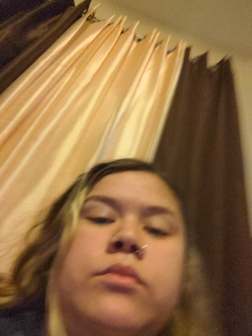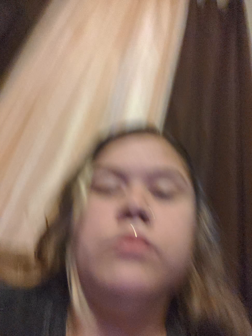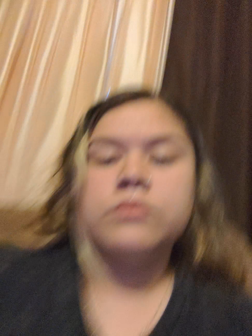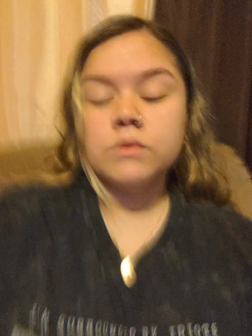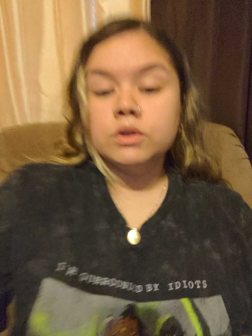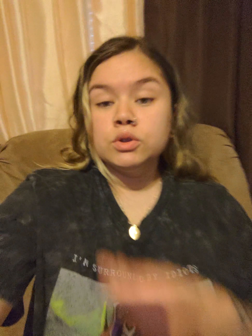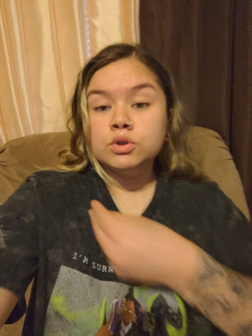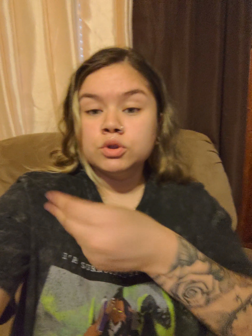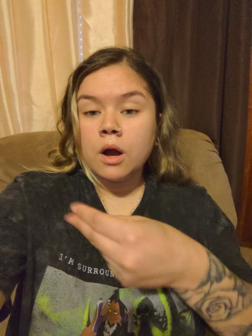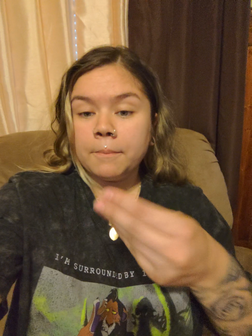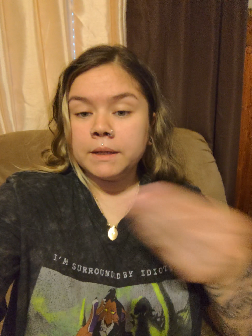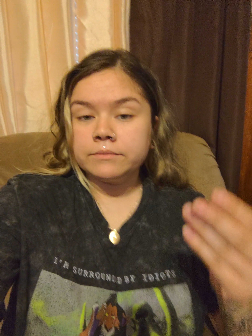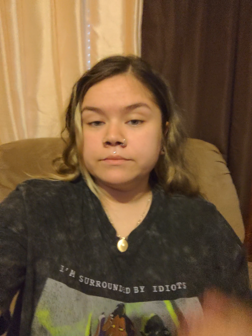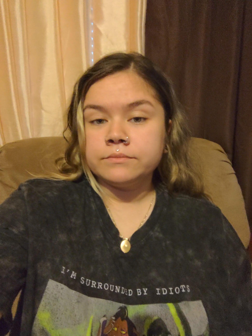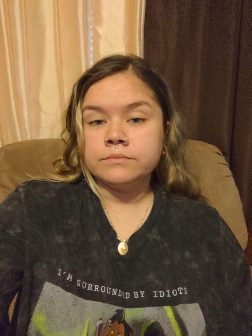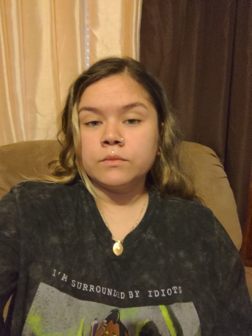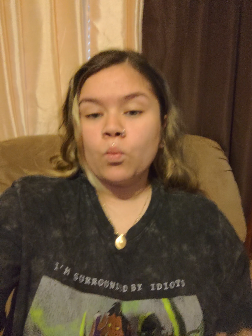shopping